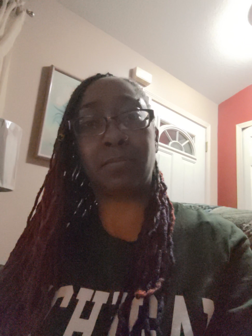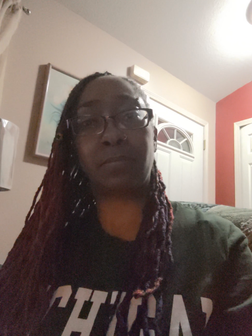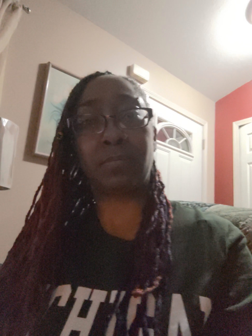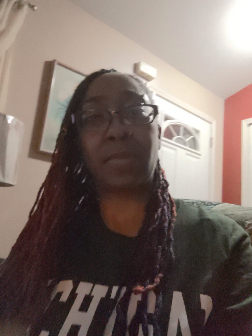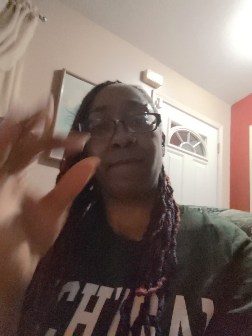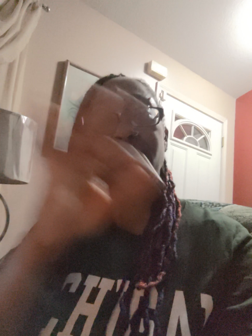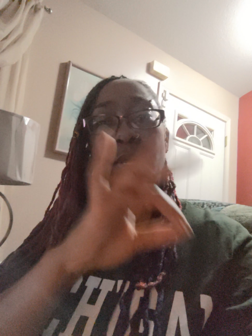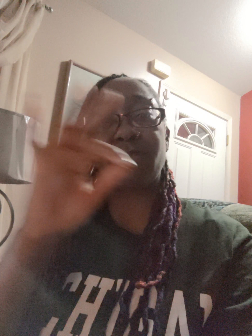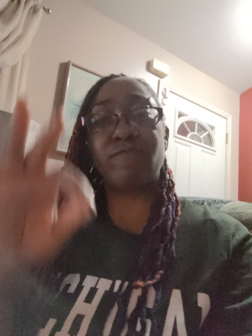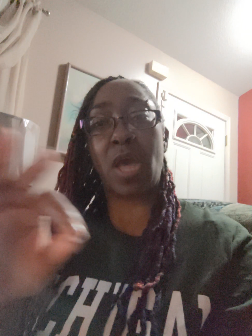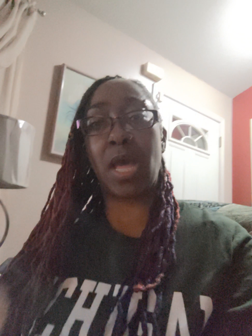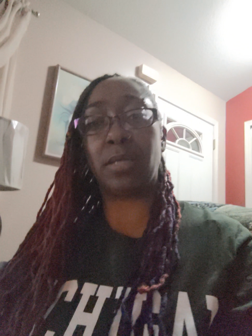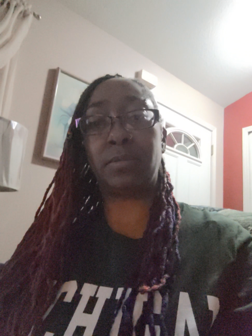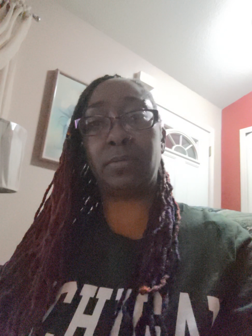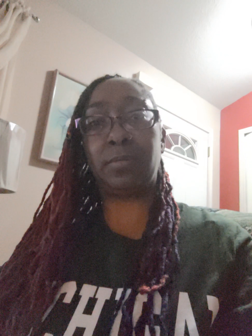french fries